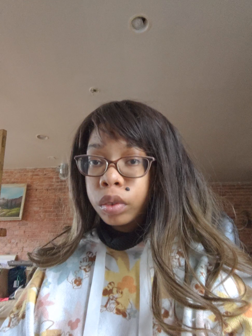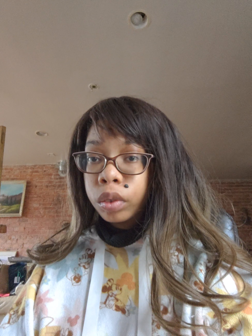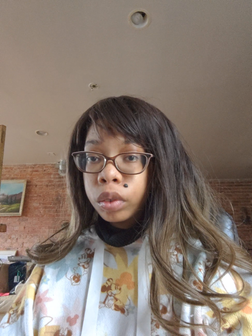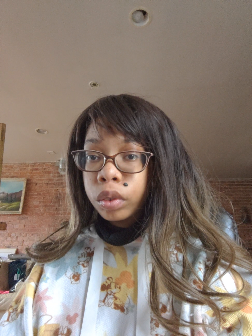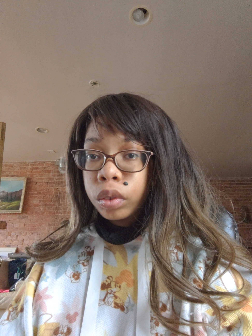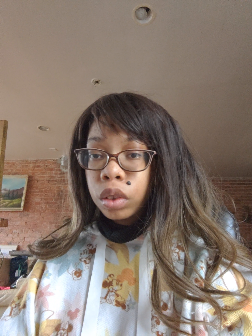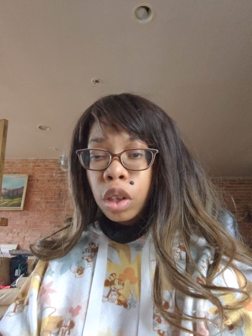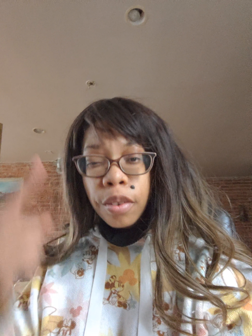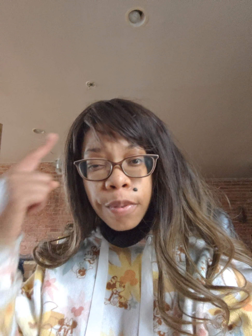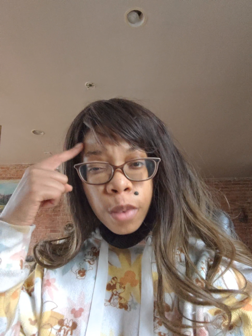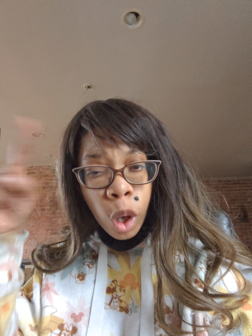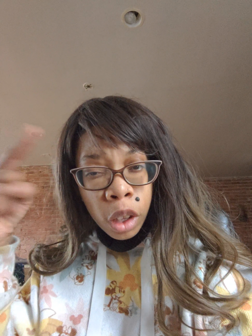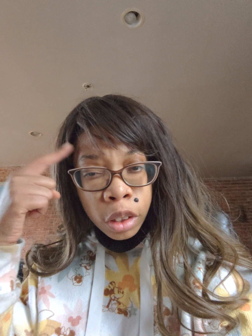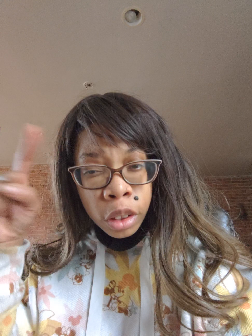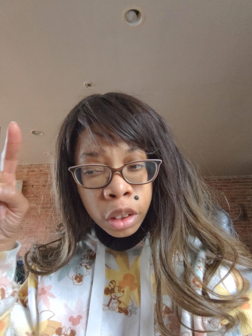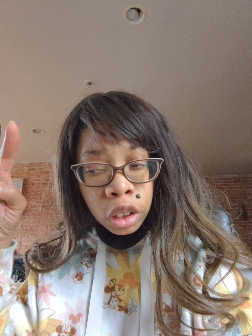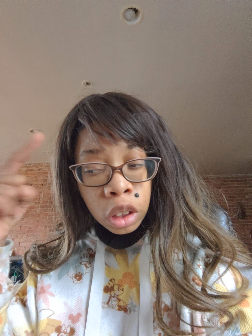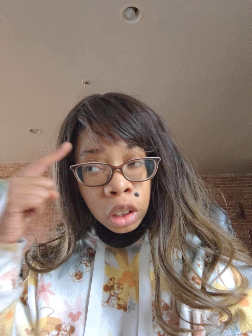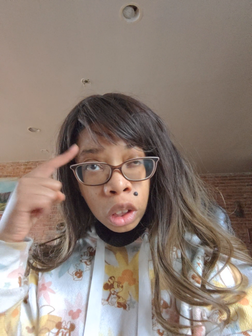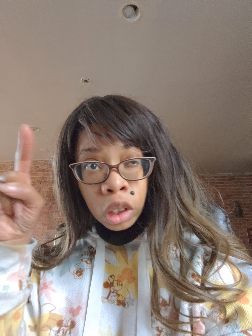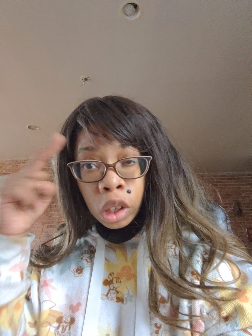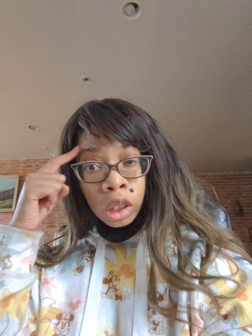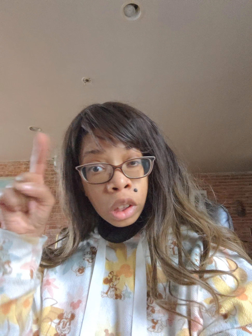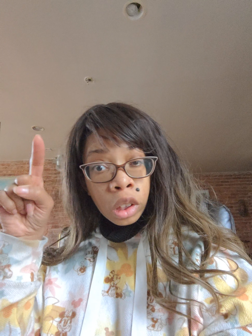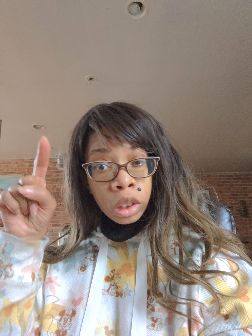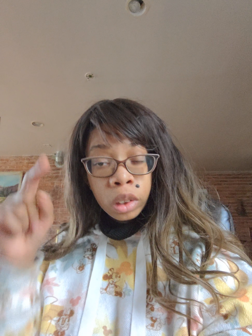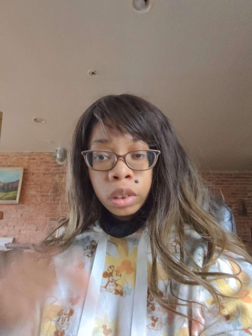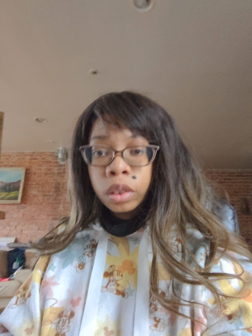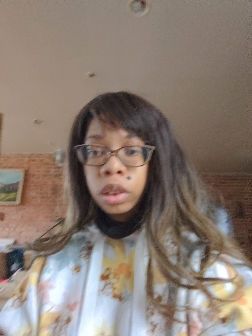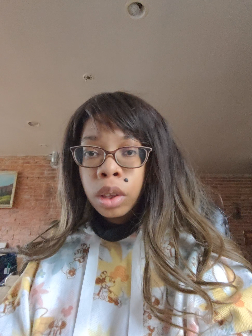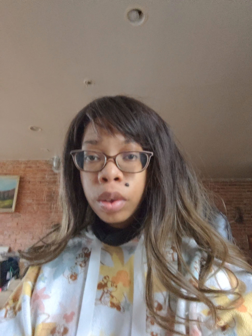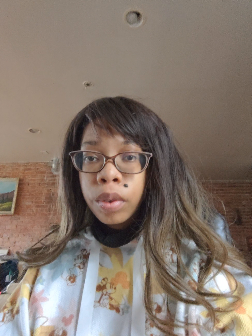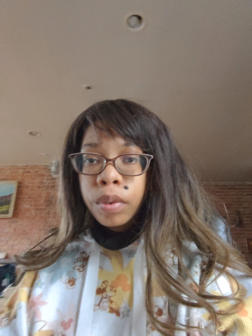for